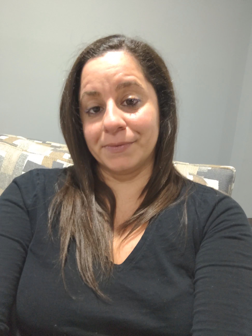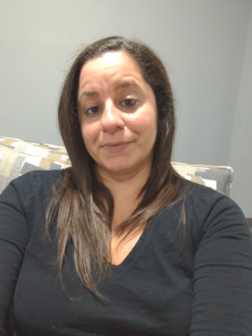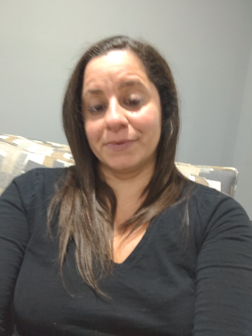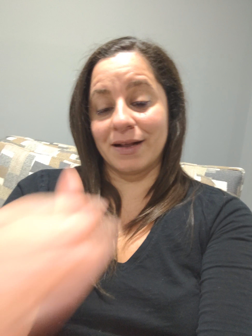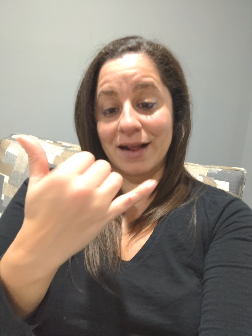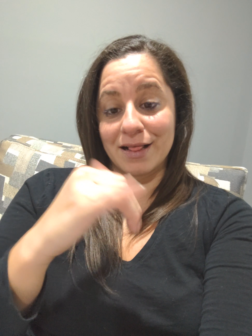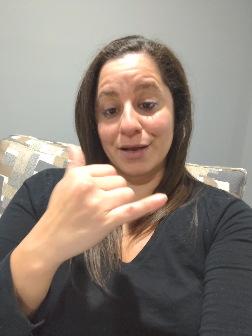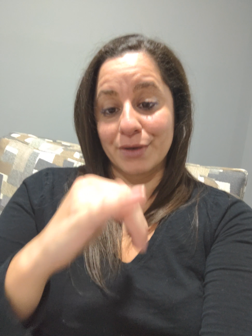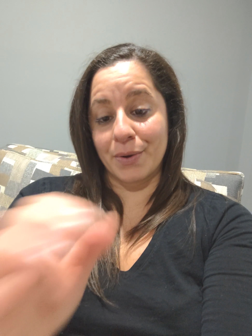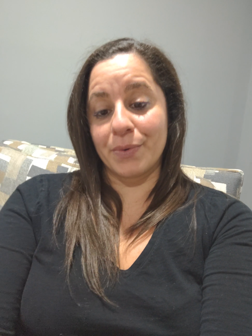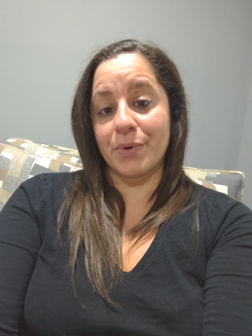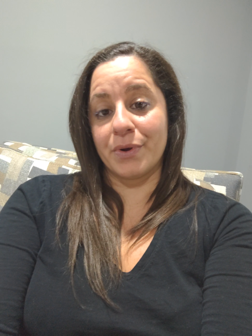yellow